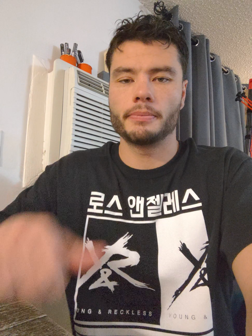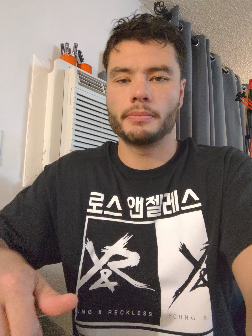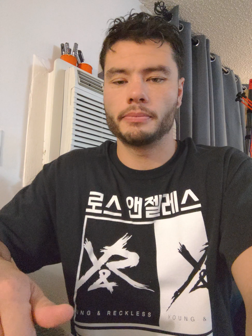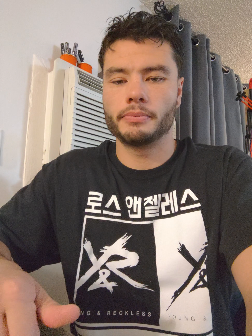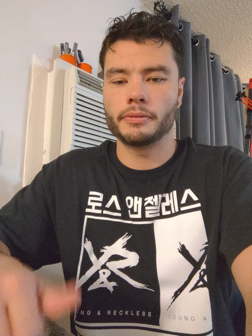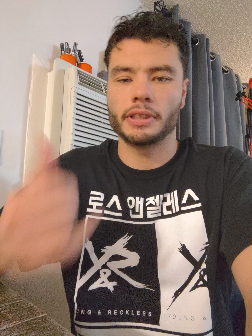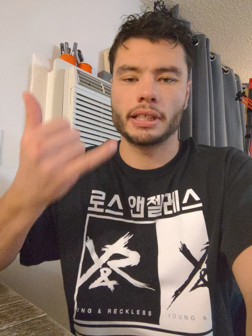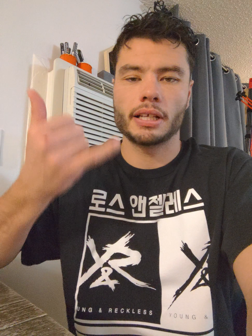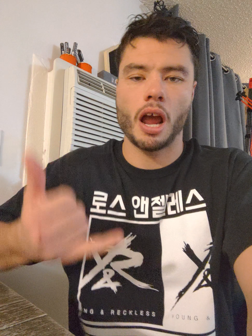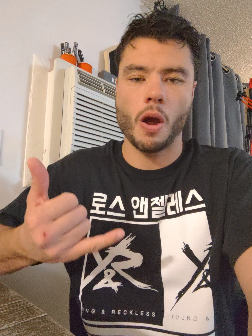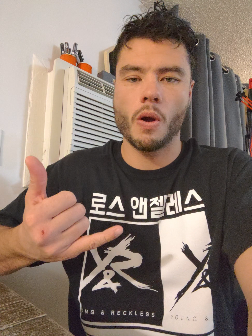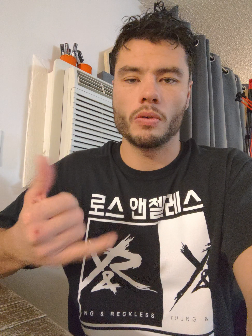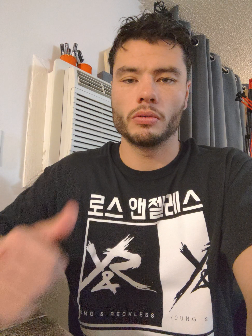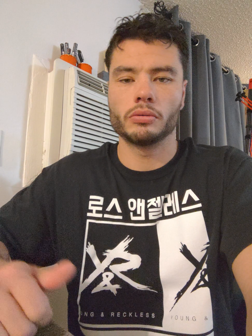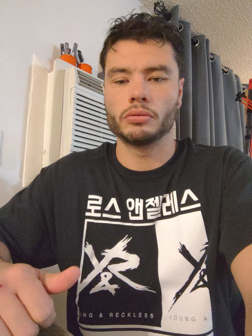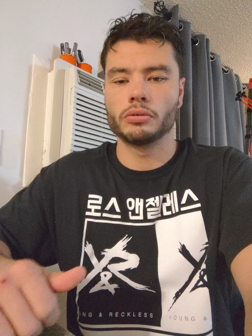now